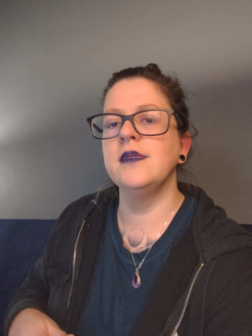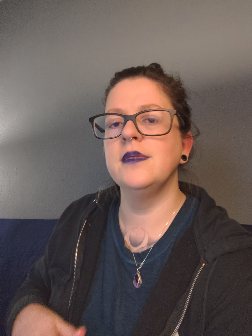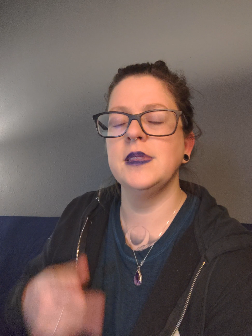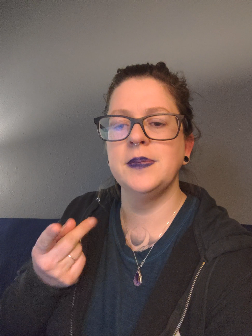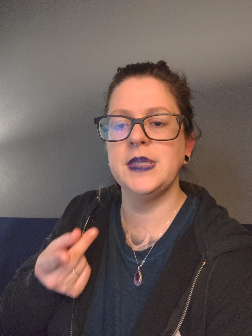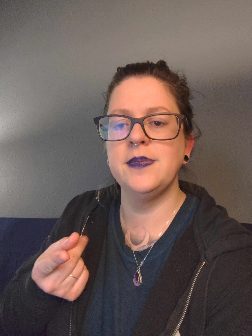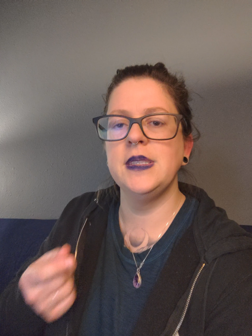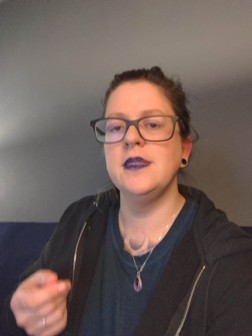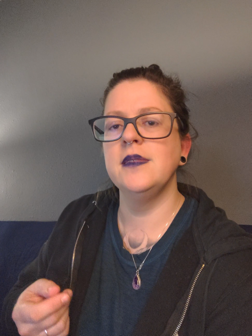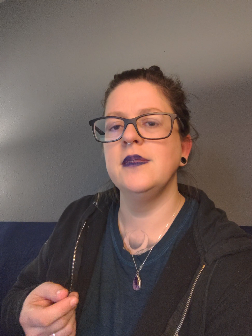puppy